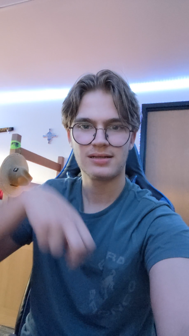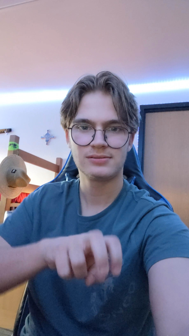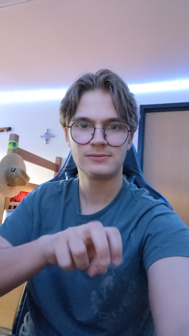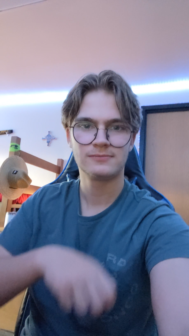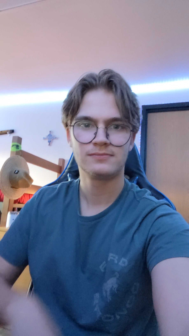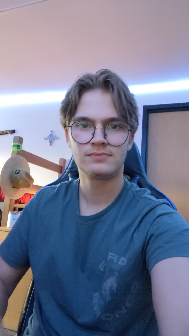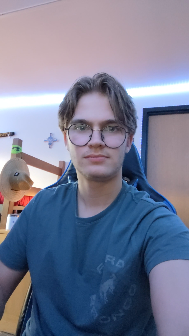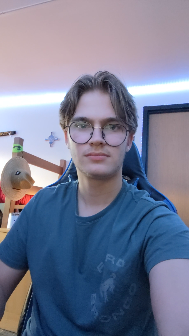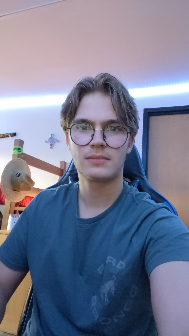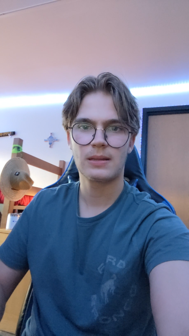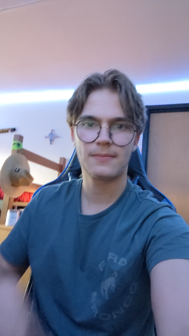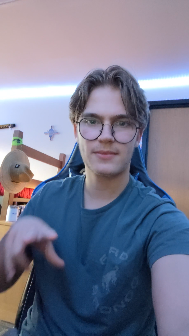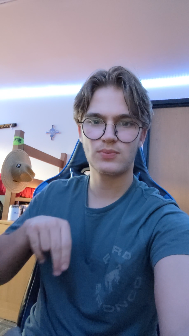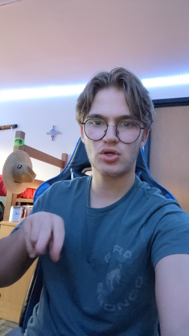diaper